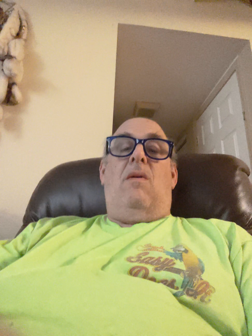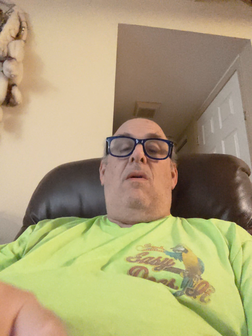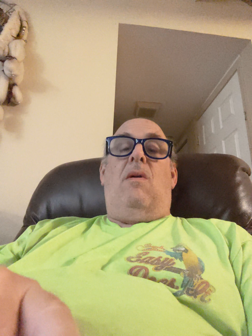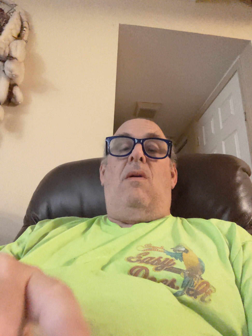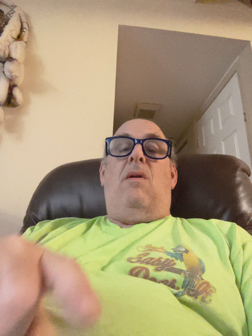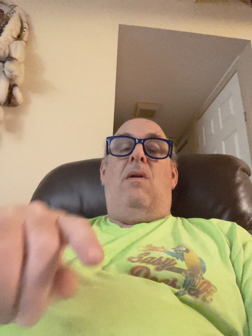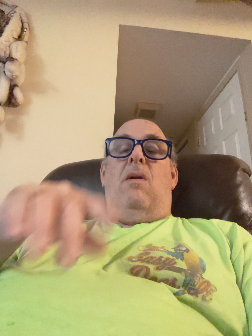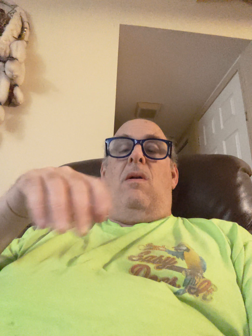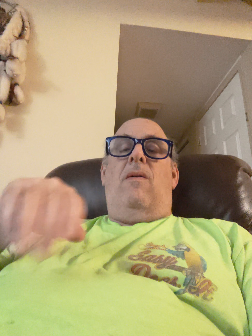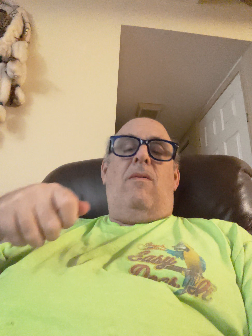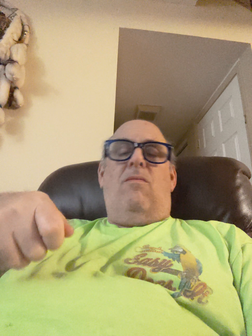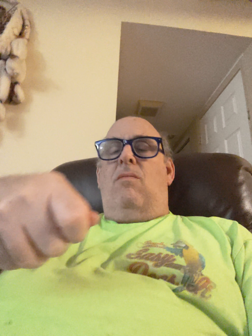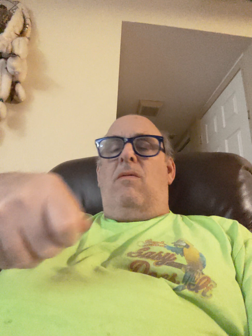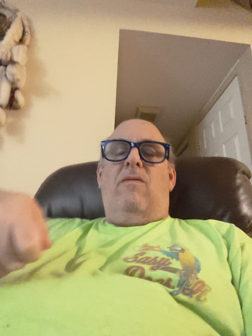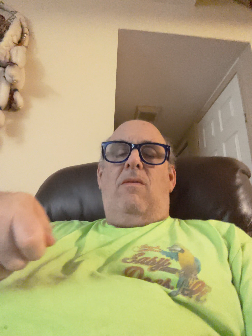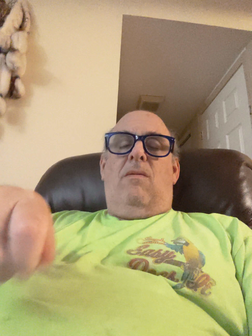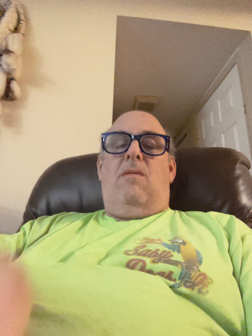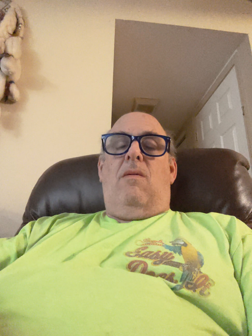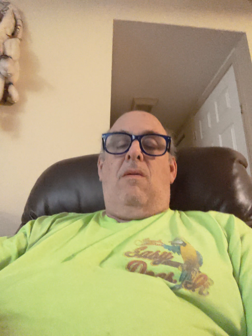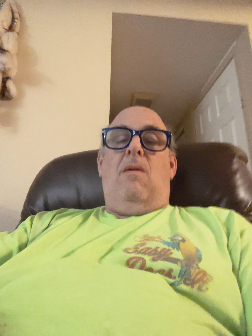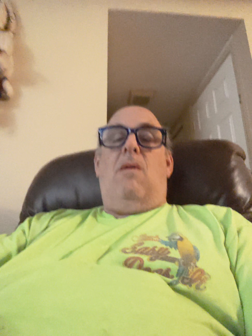vacuum